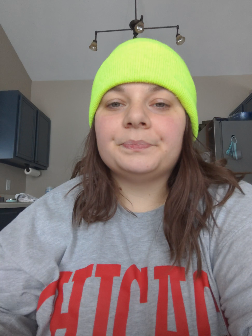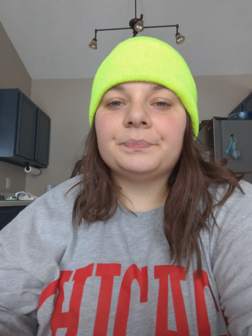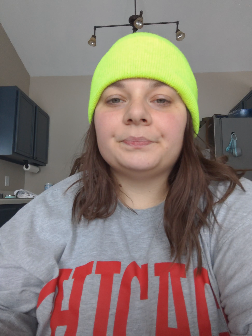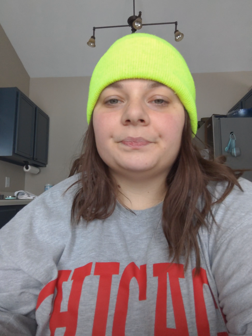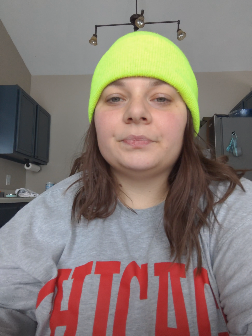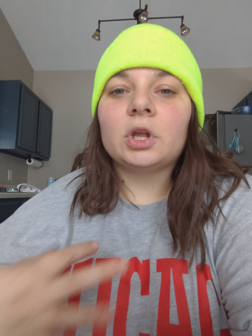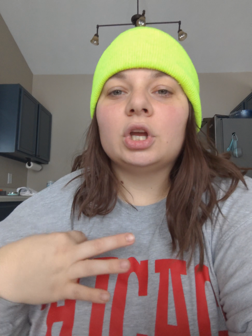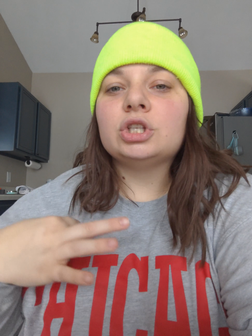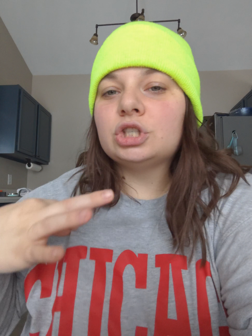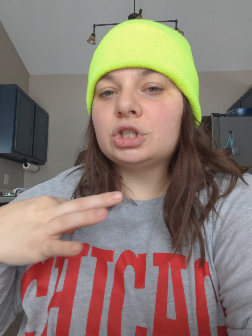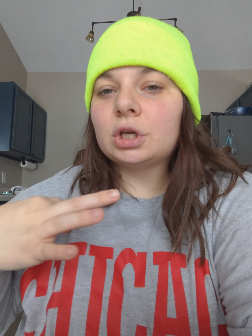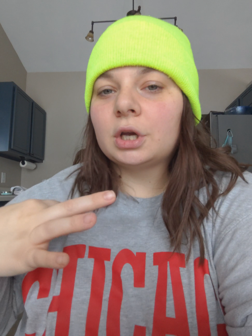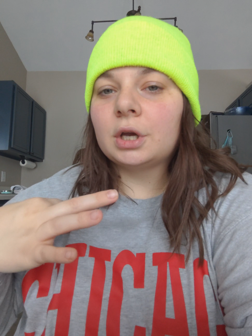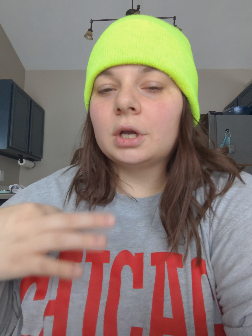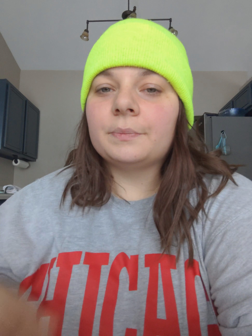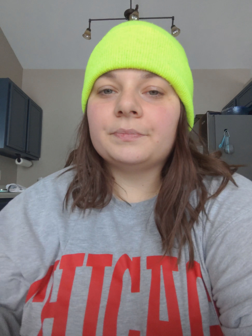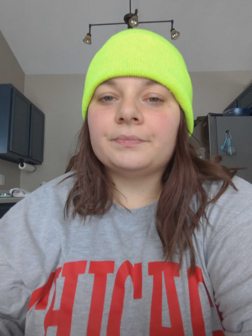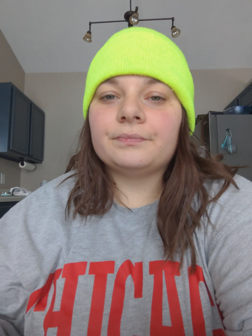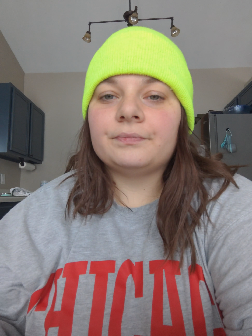shirt